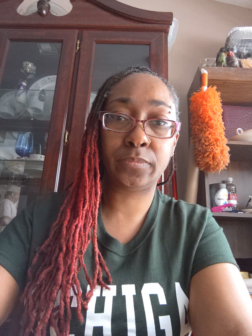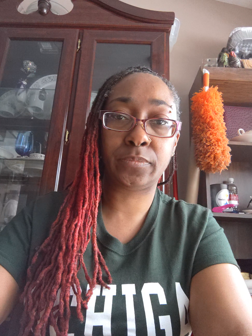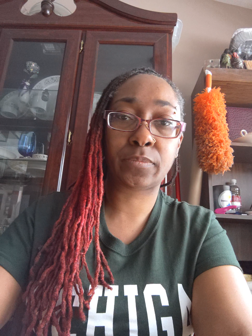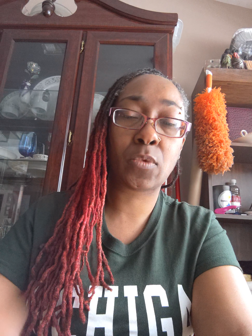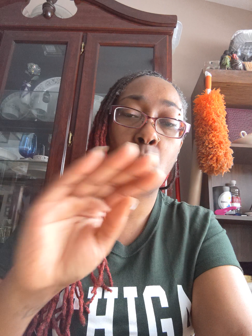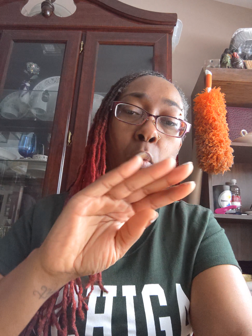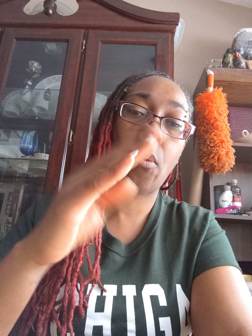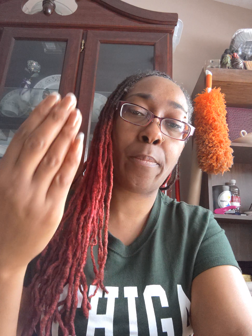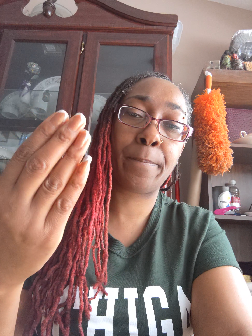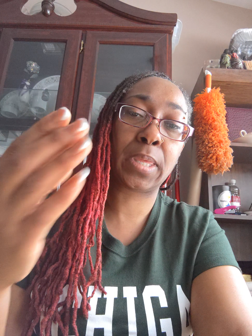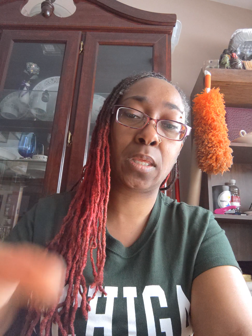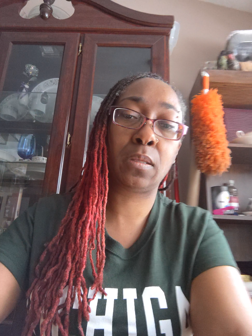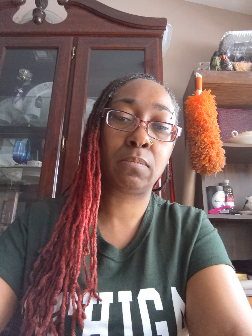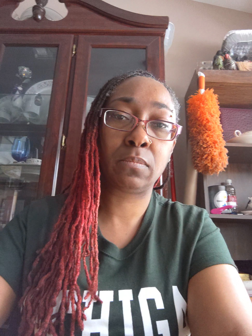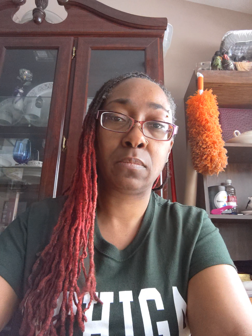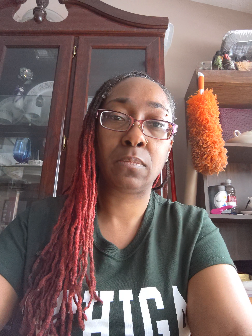open